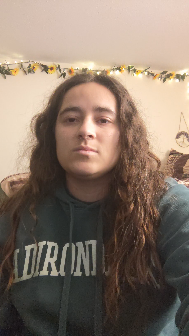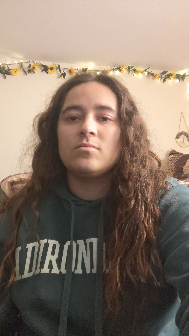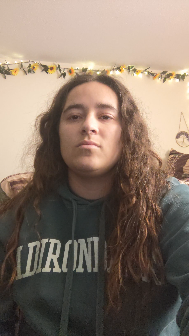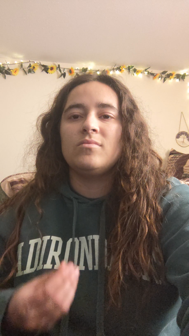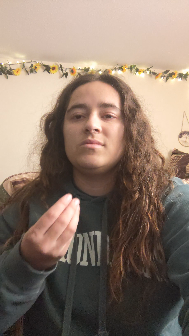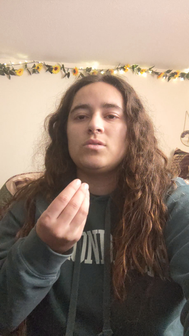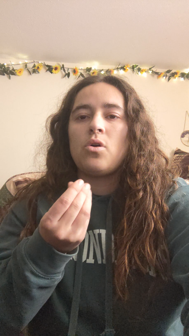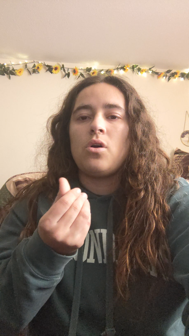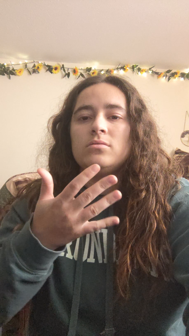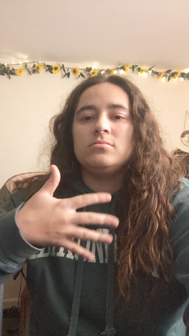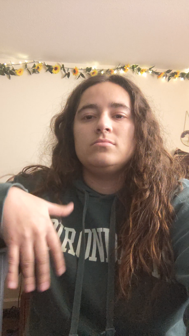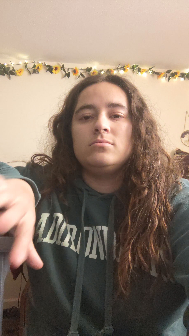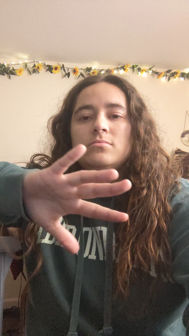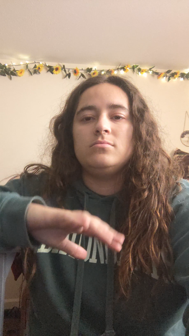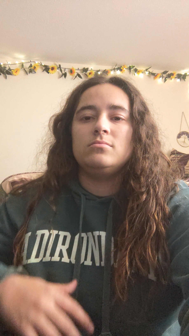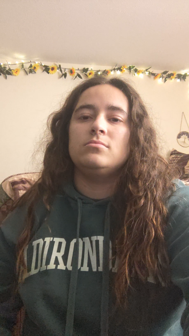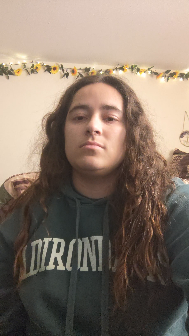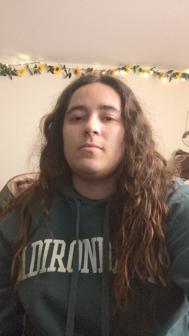garden